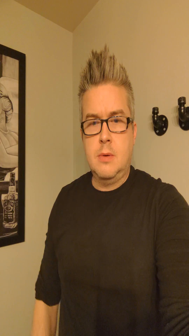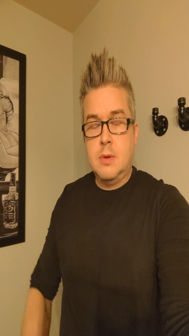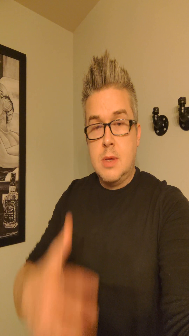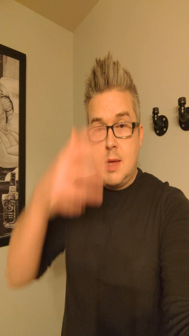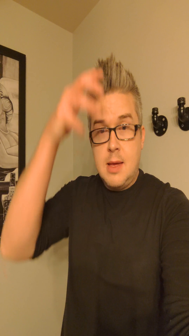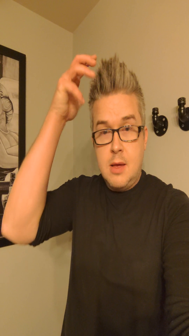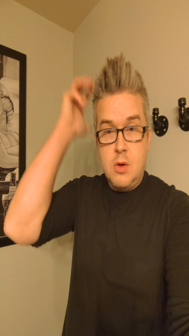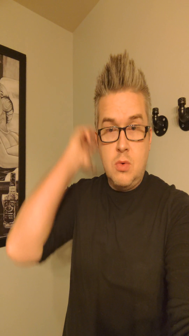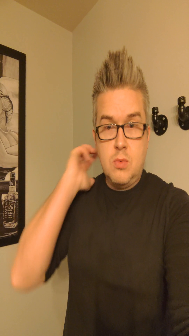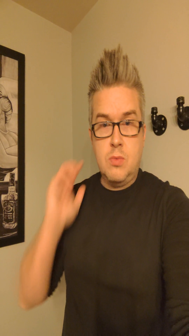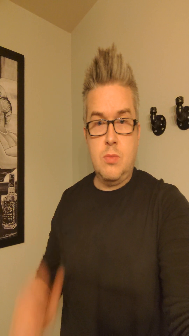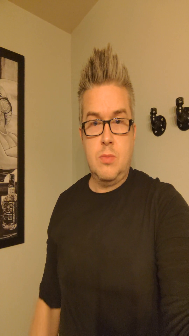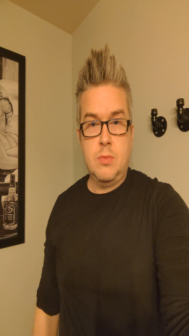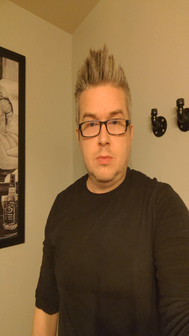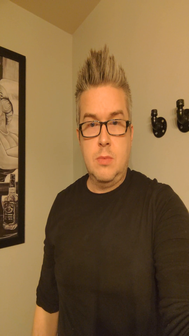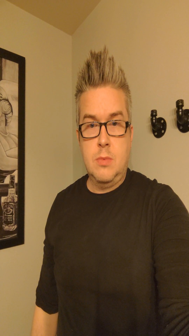lion